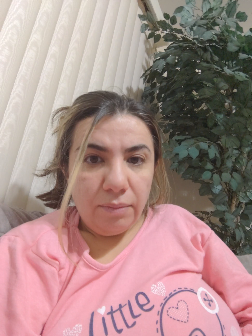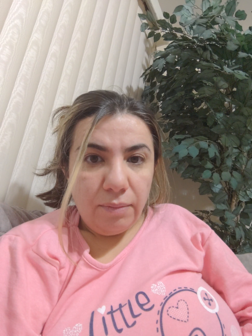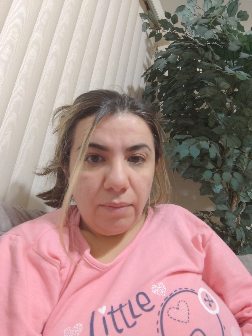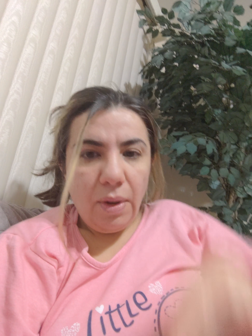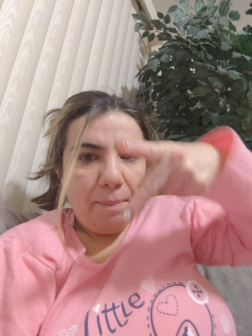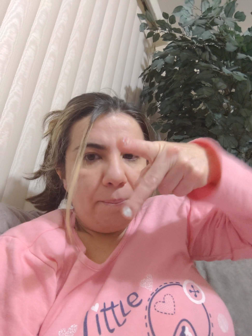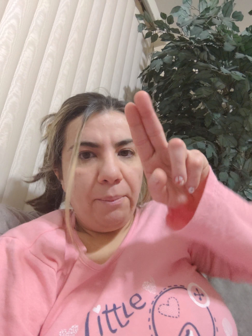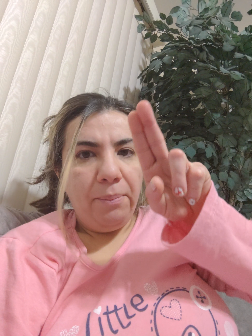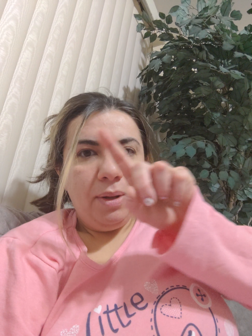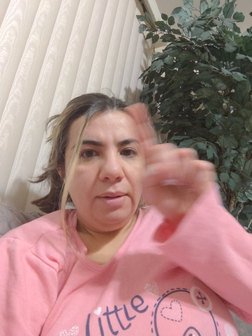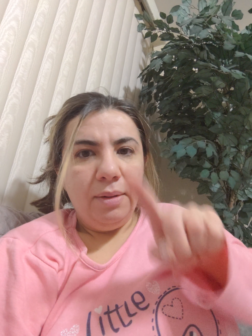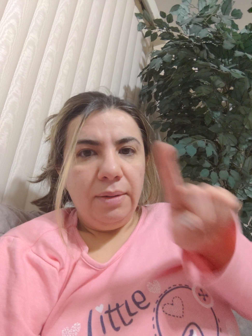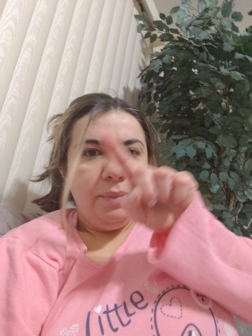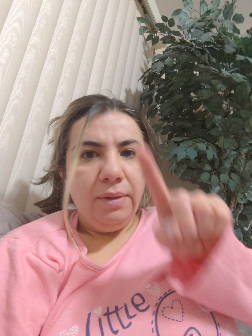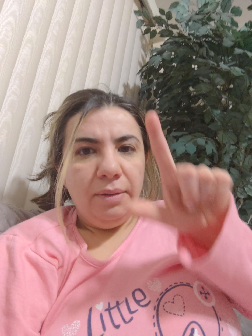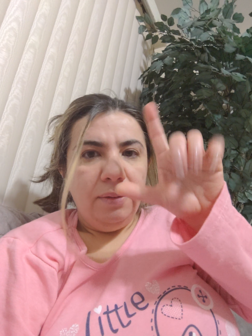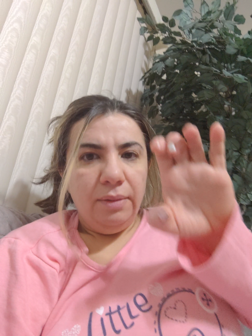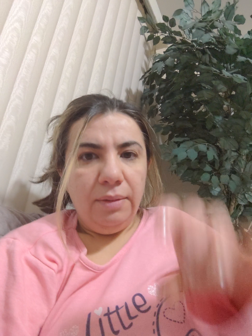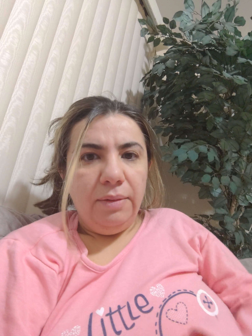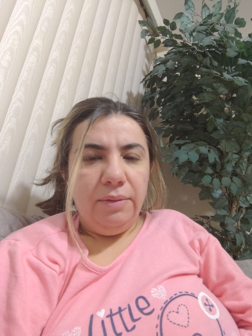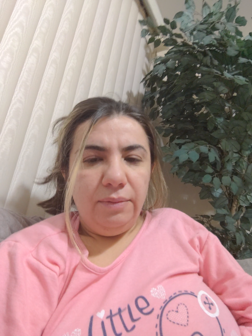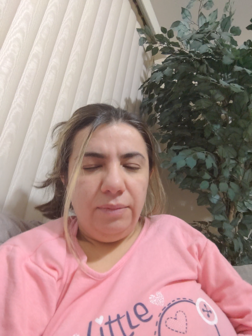puzzle